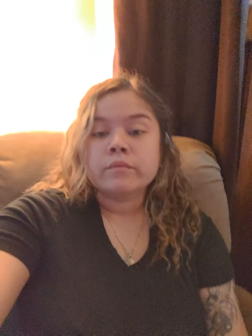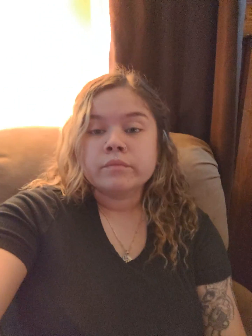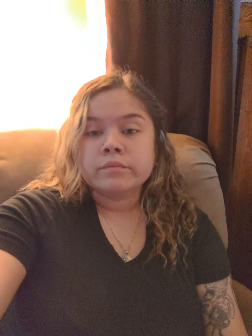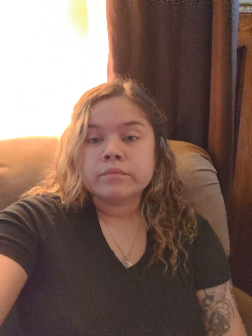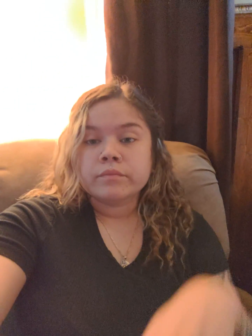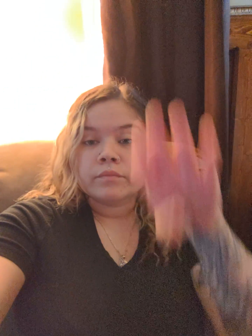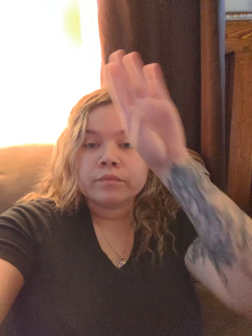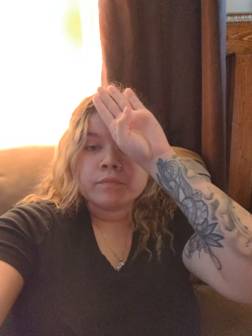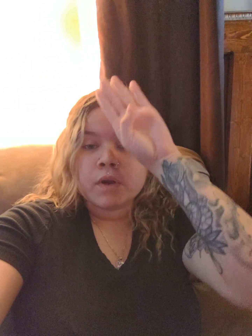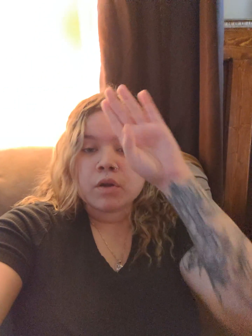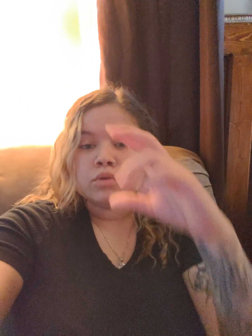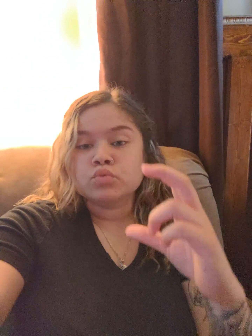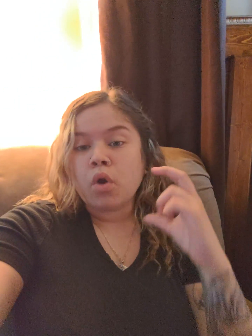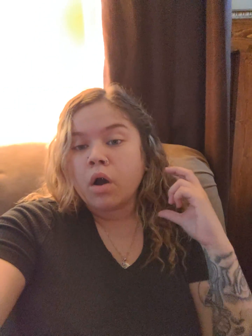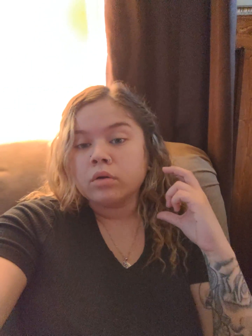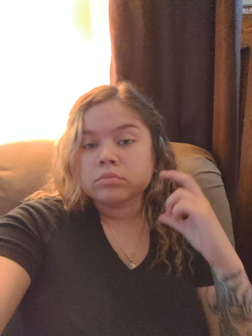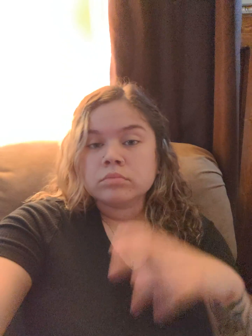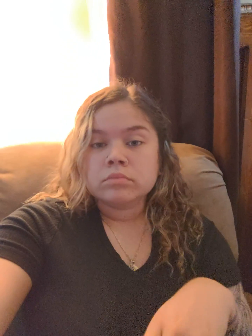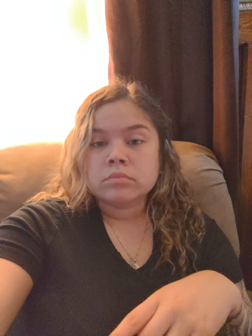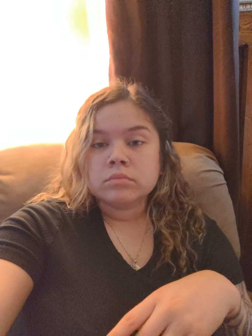fire truck